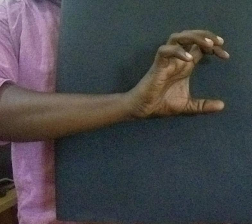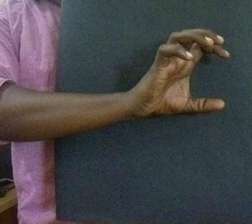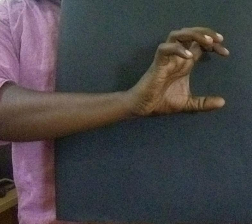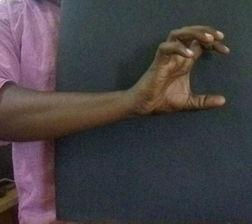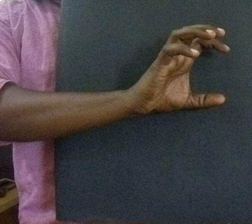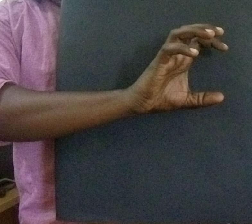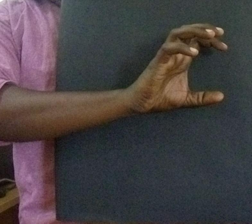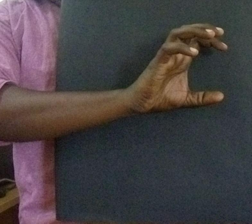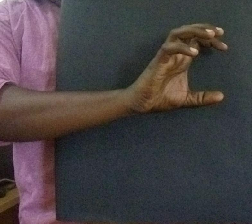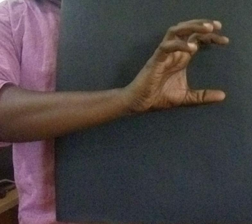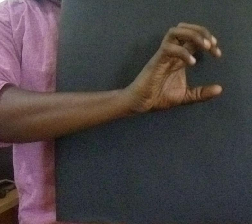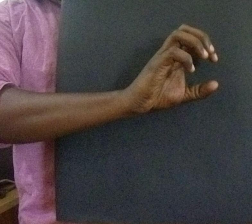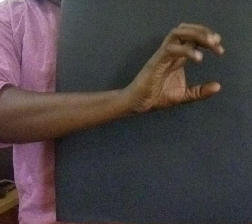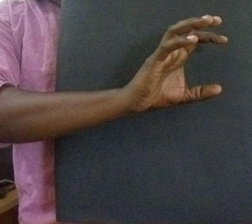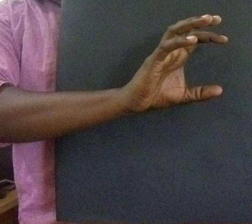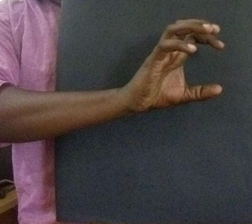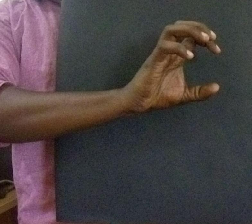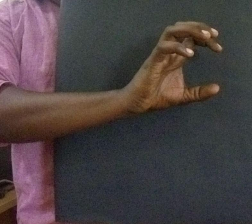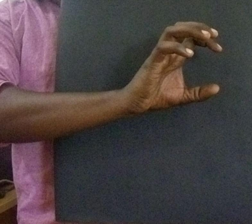pain